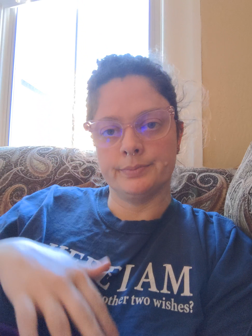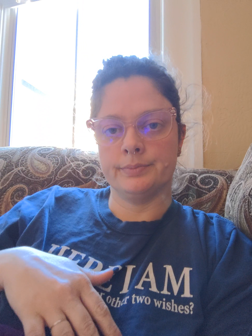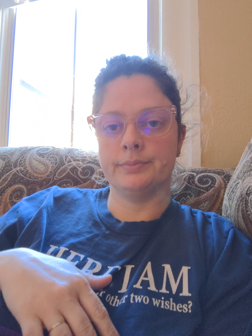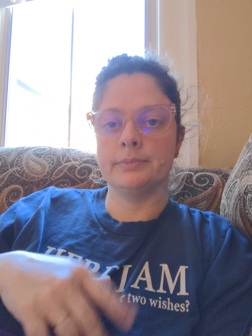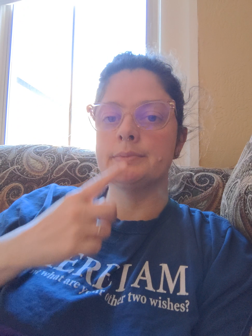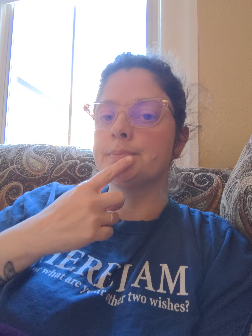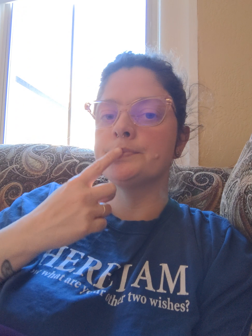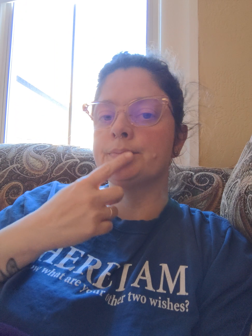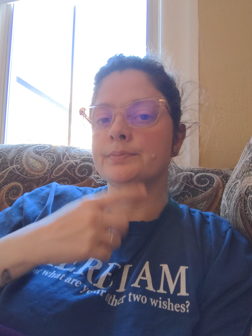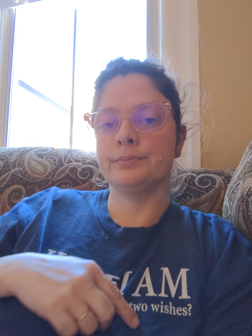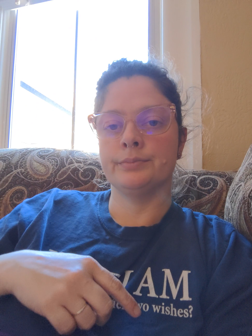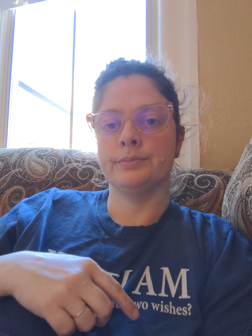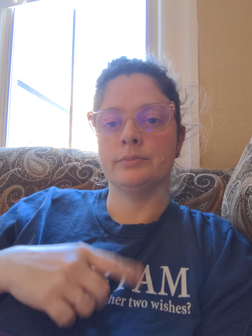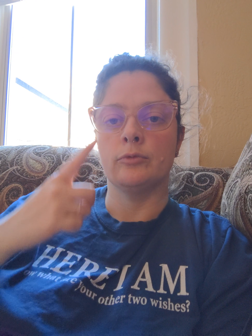lips